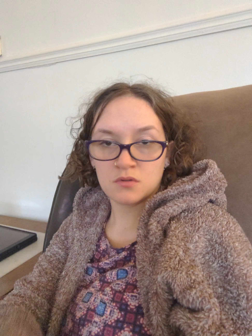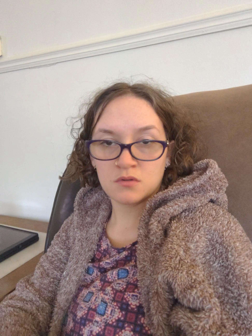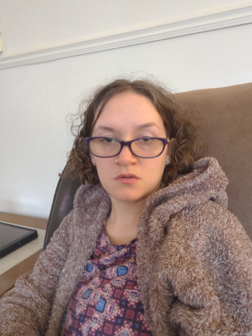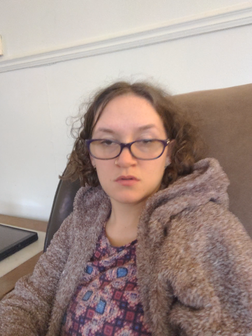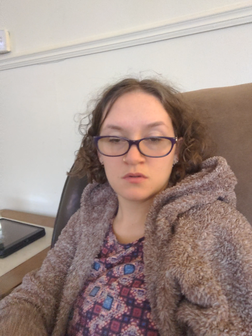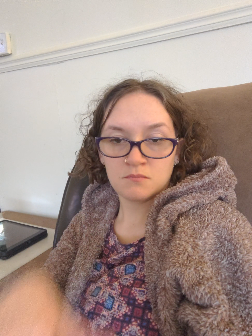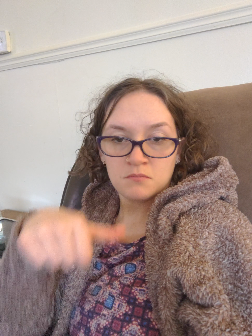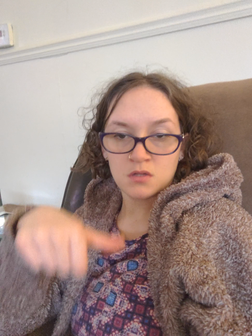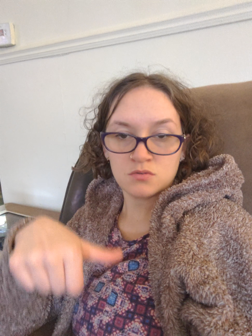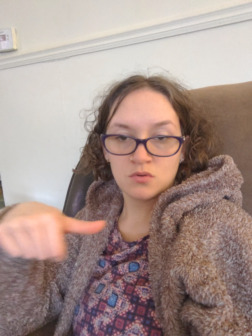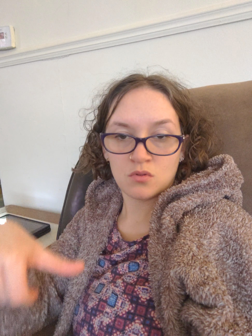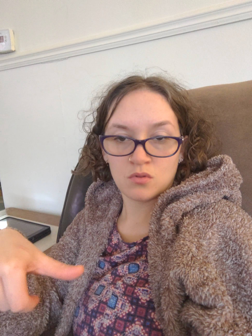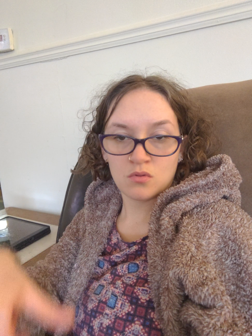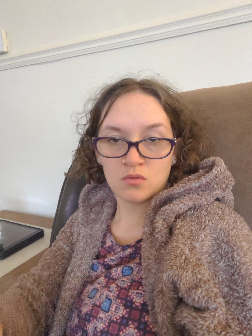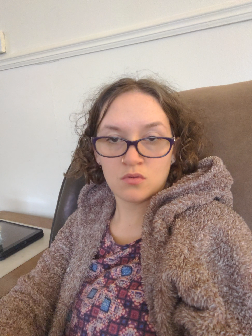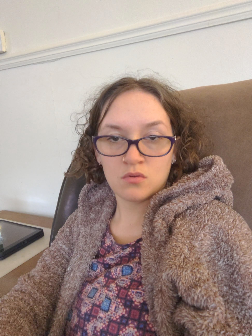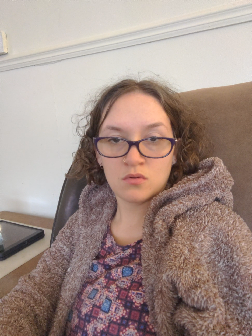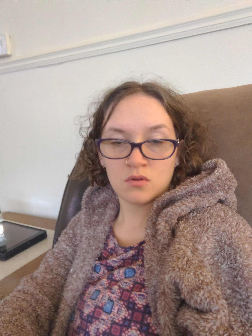puzzle